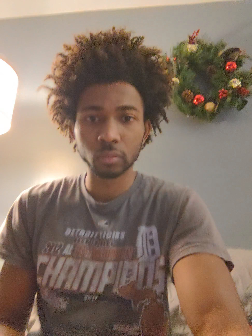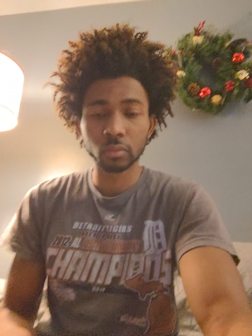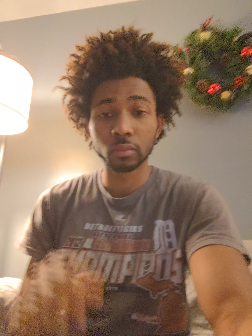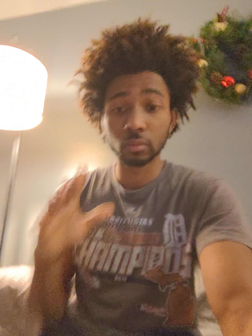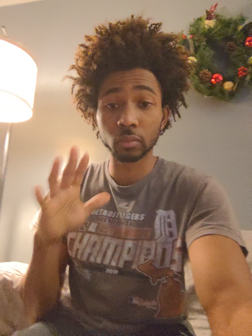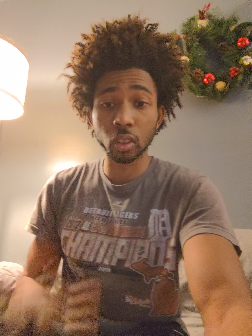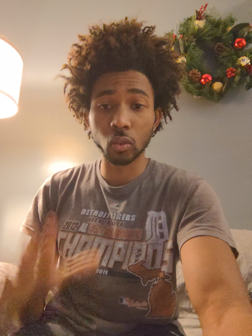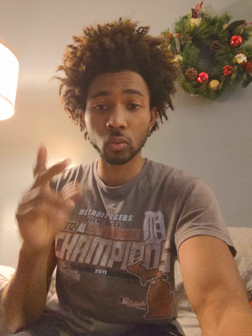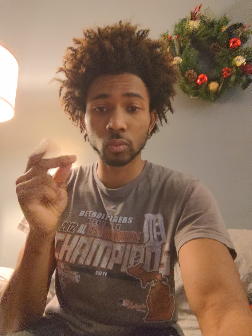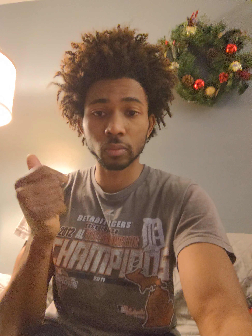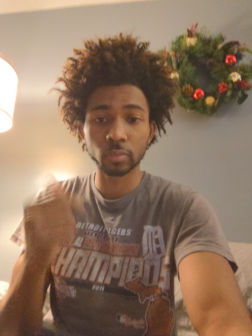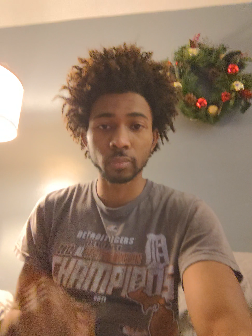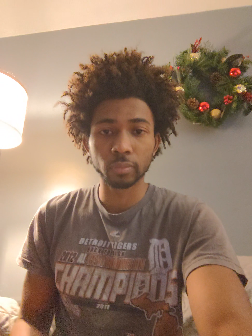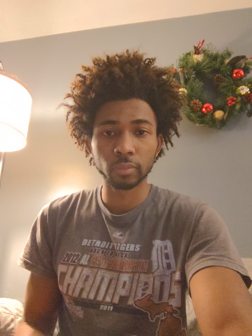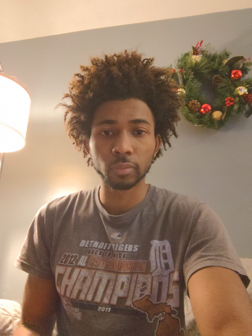dog